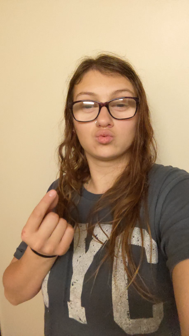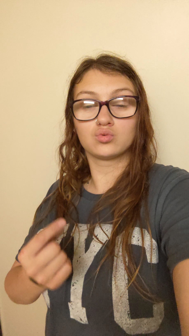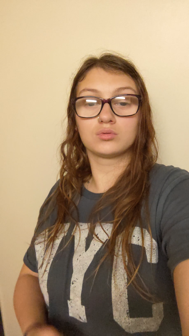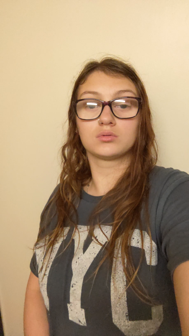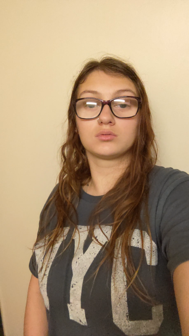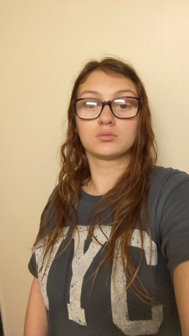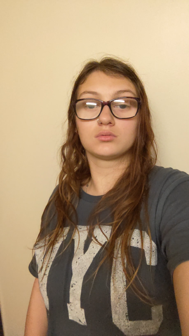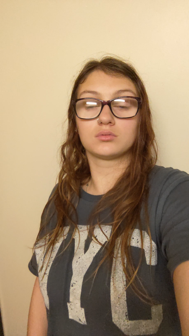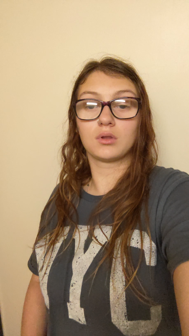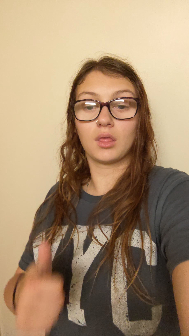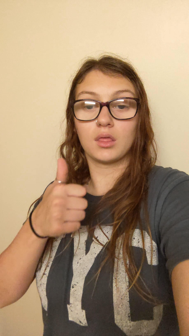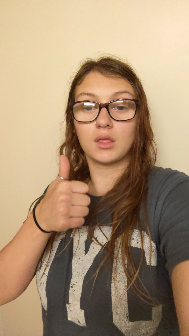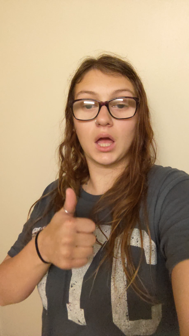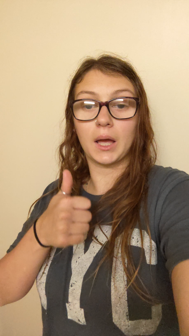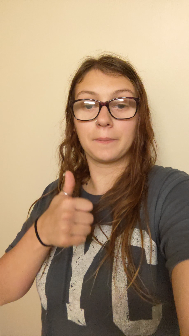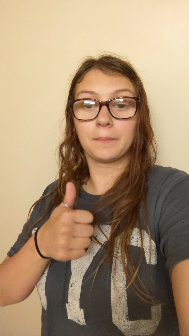help